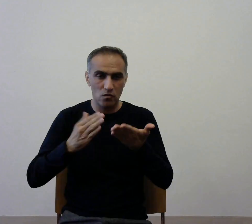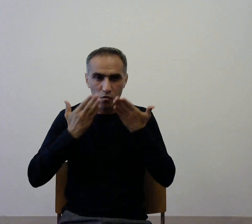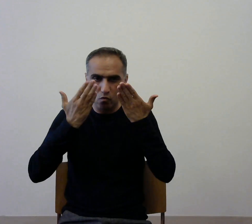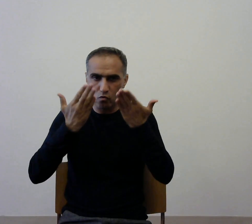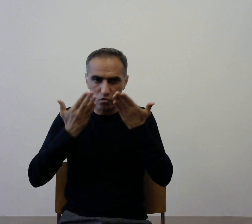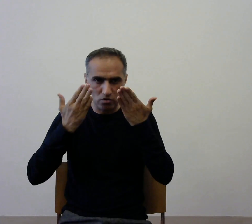oxumaq